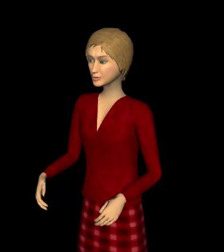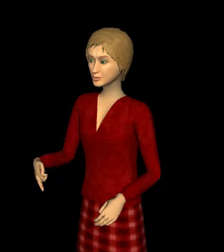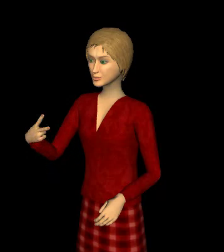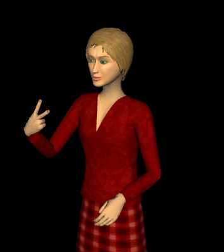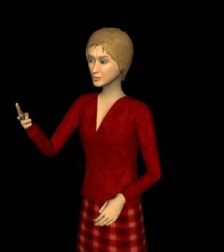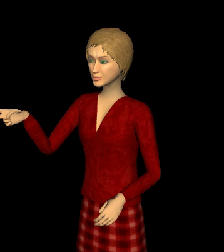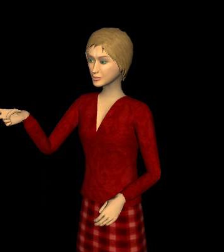ينتمي إلى